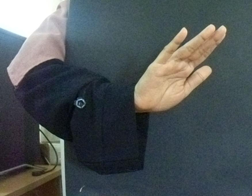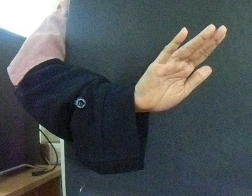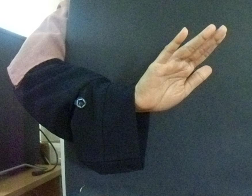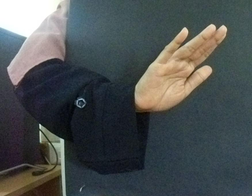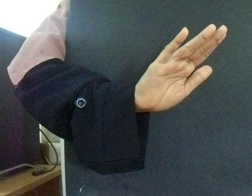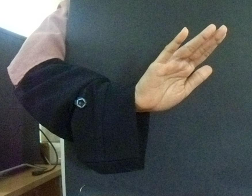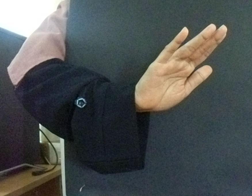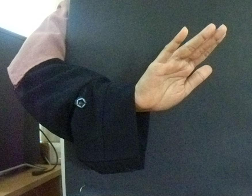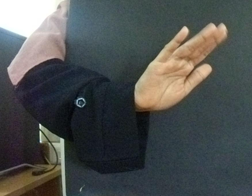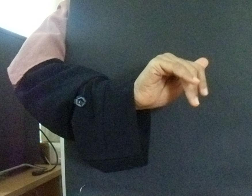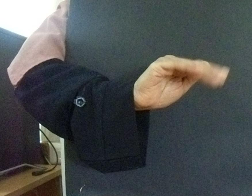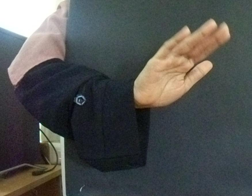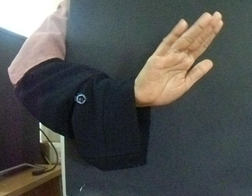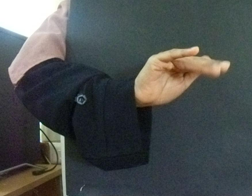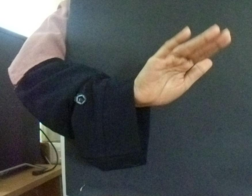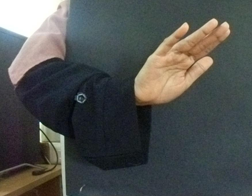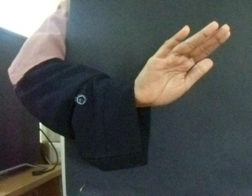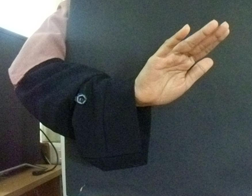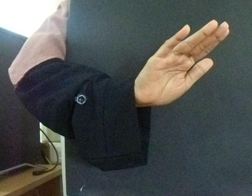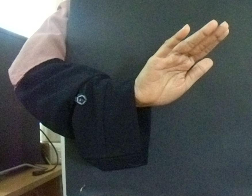call